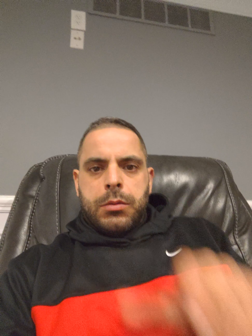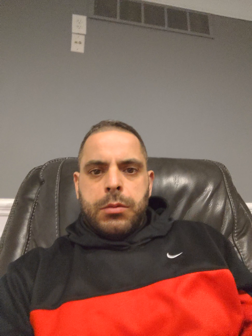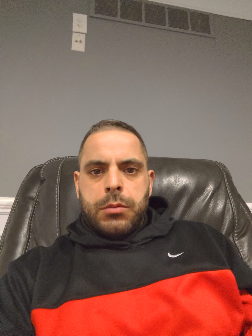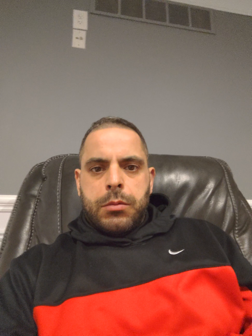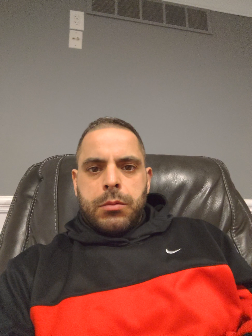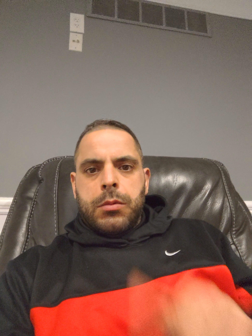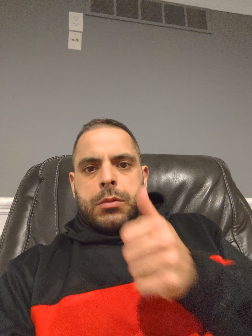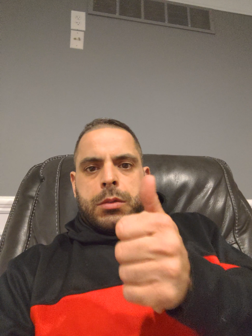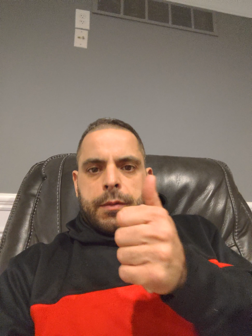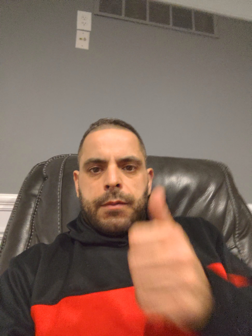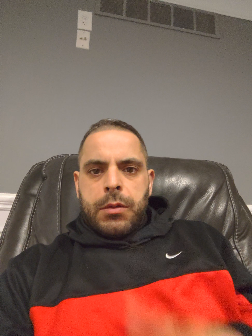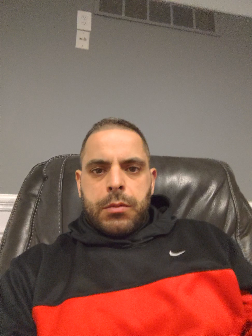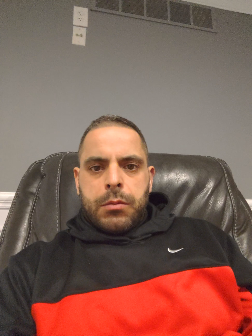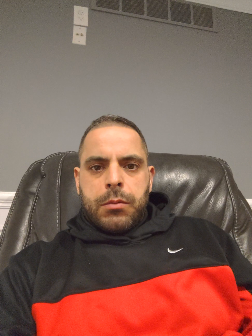yourself